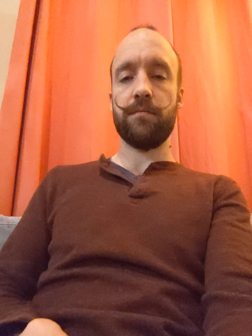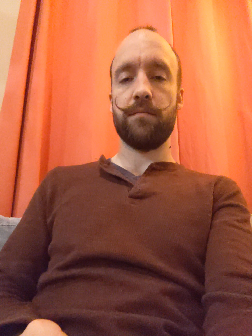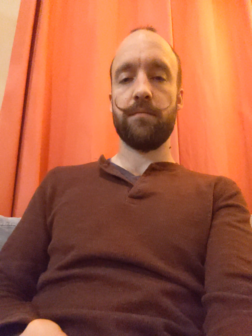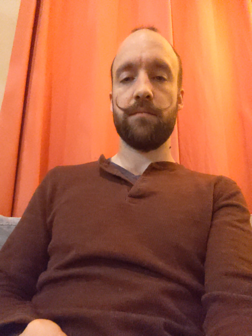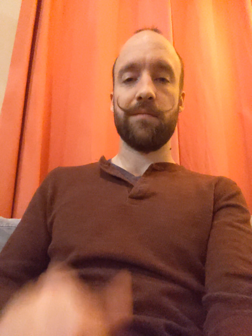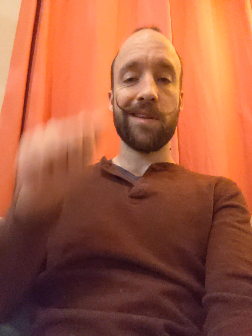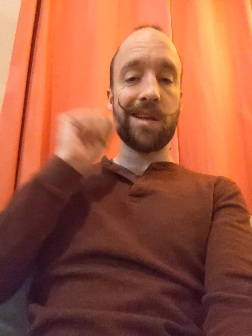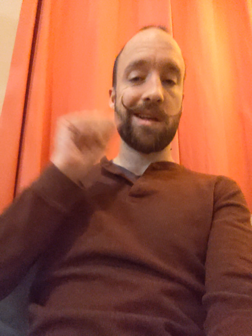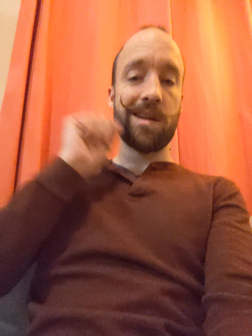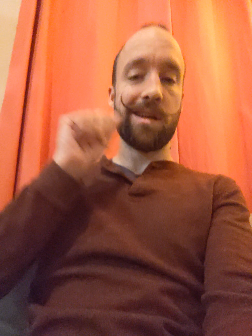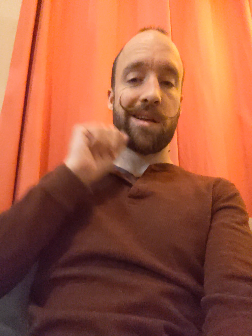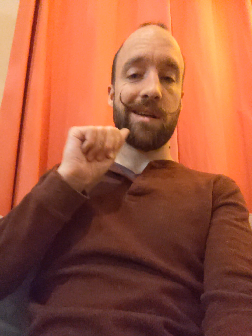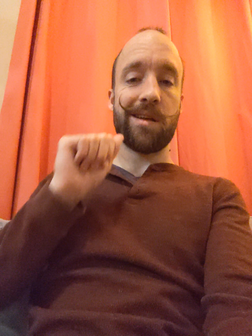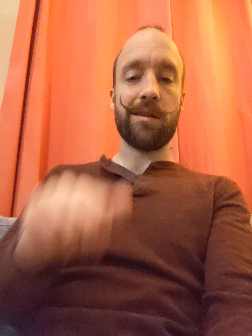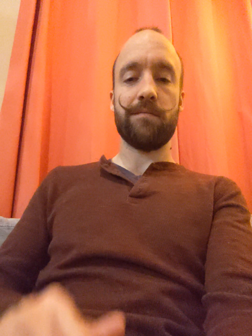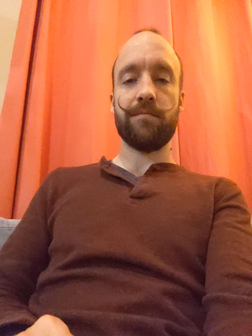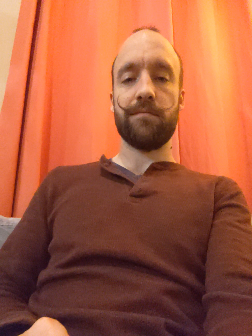aunt